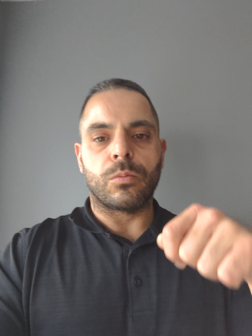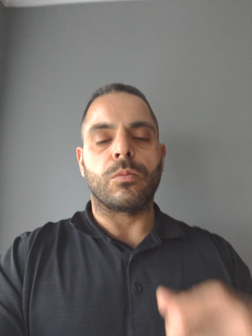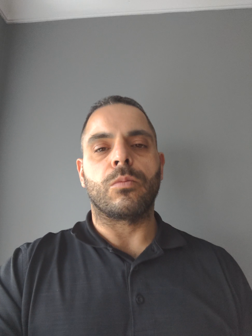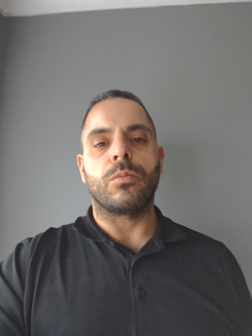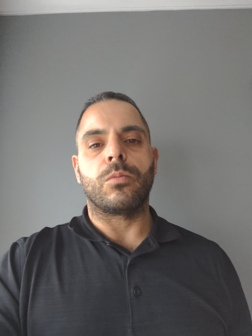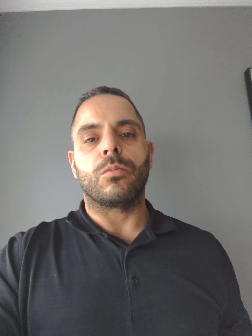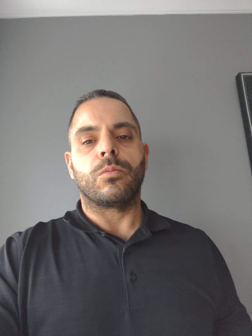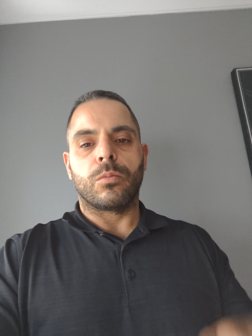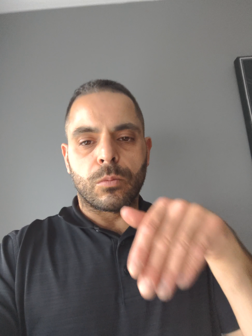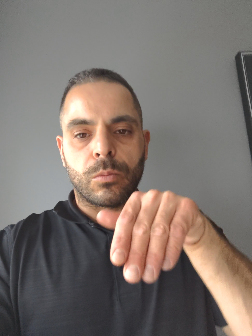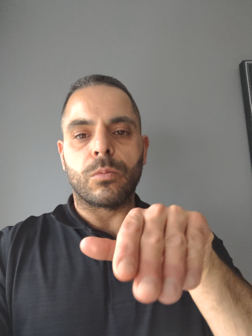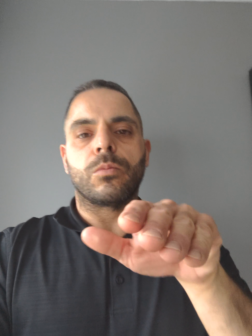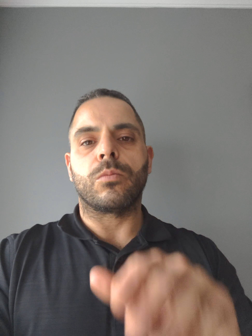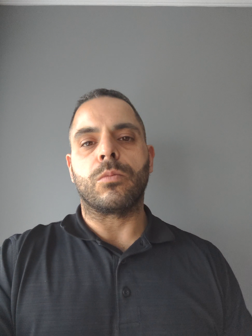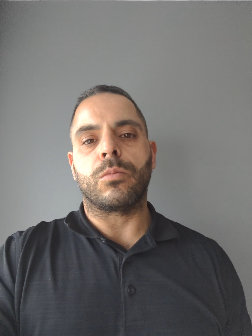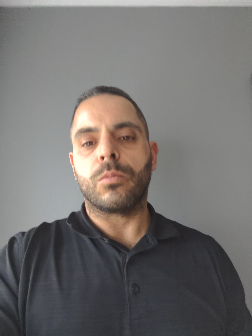into